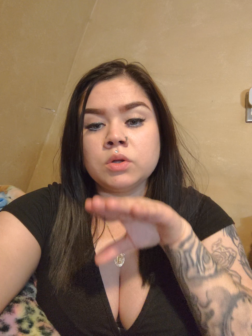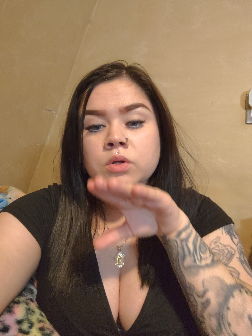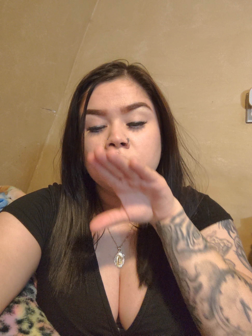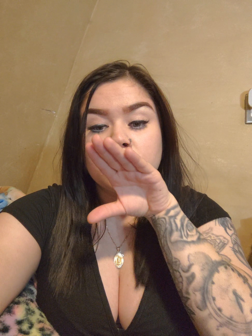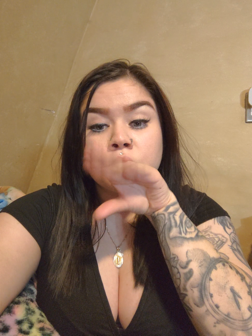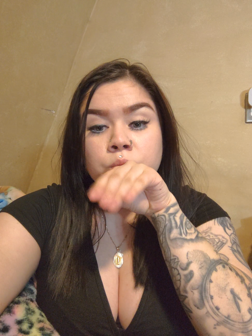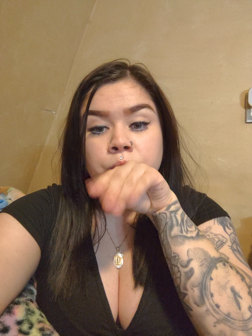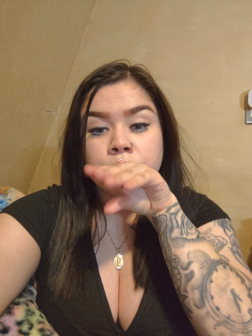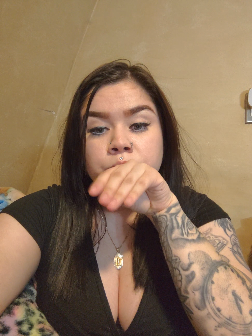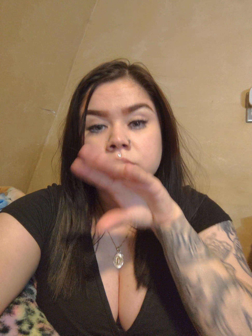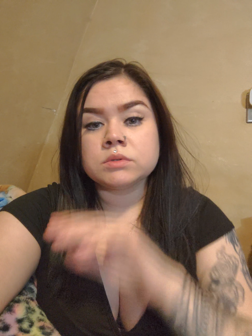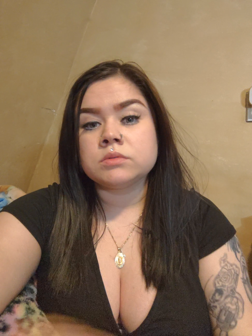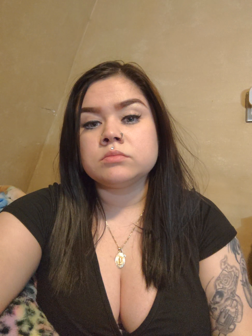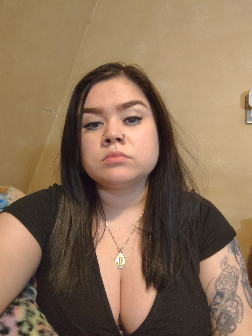goose